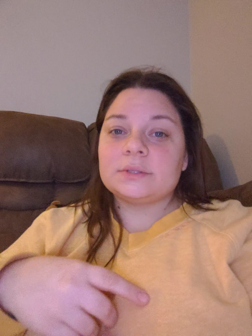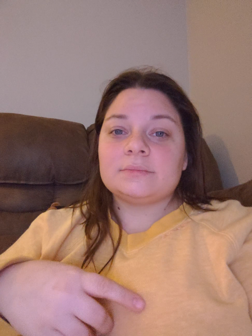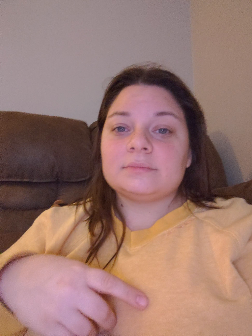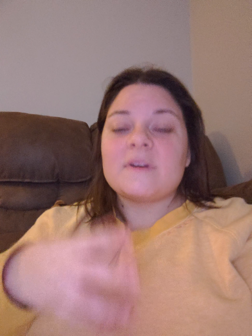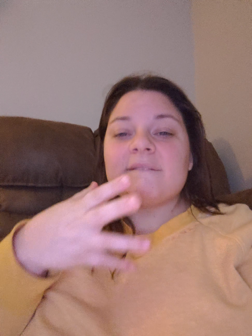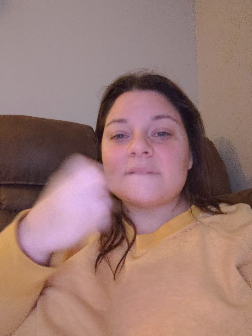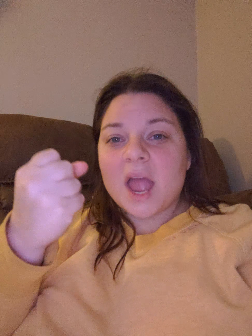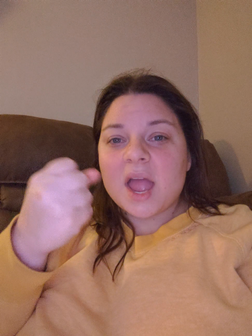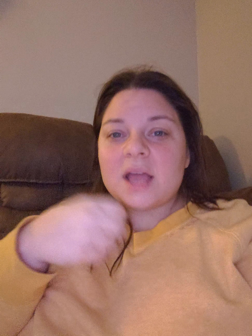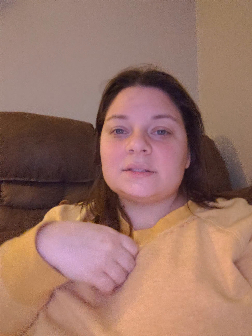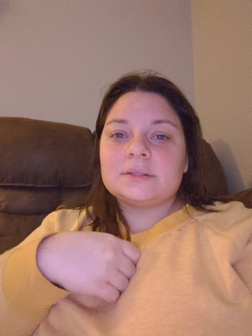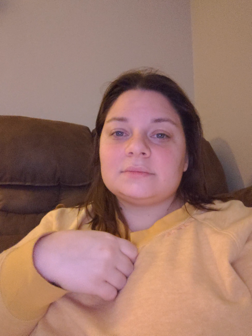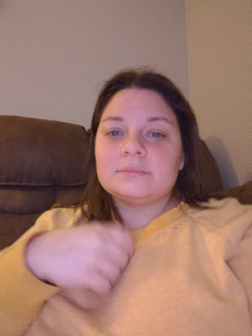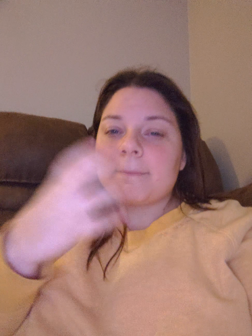fast